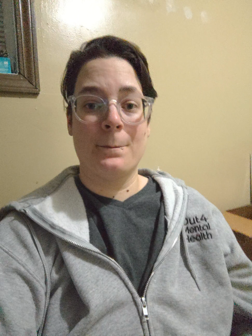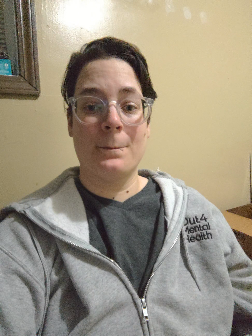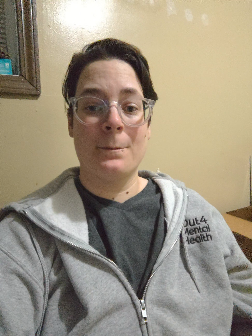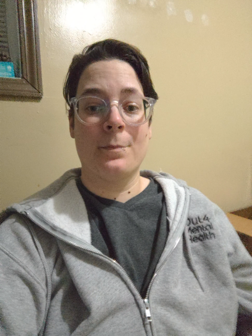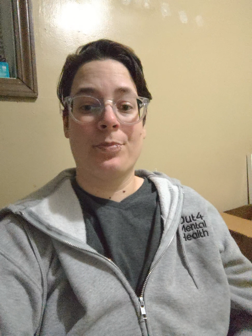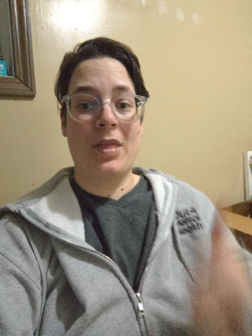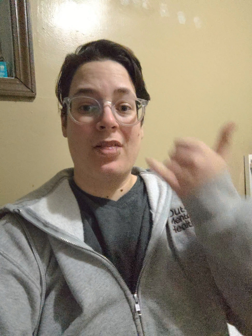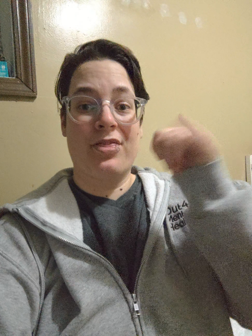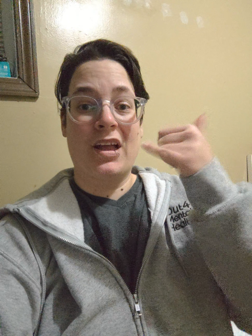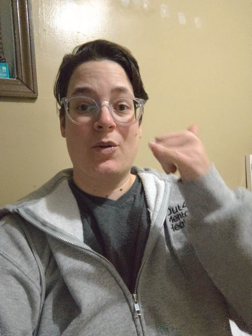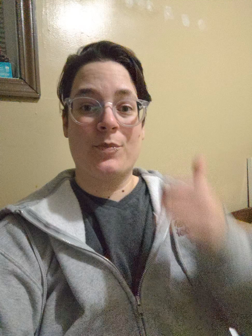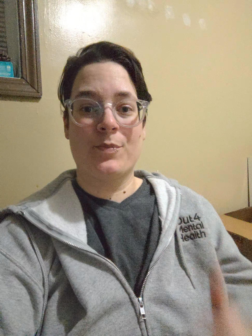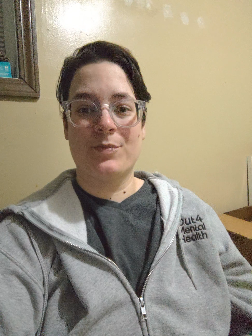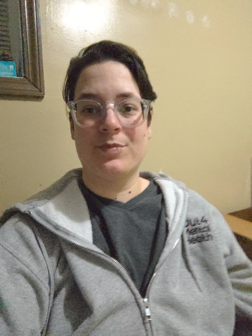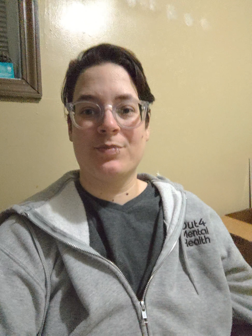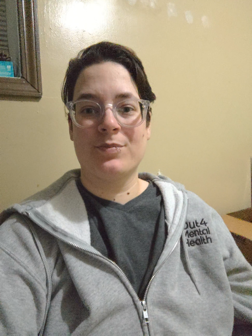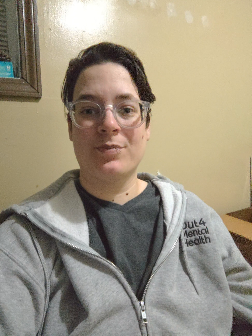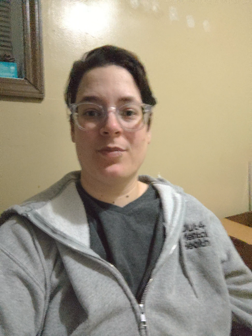yellow